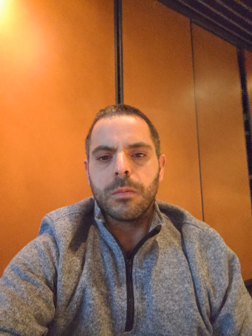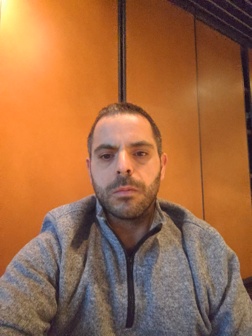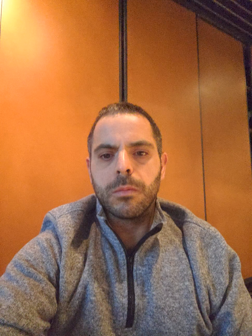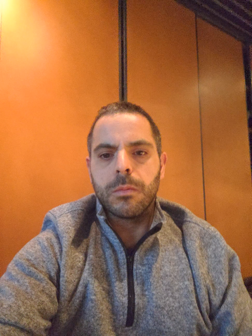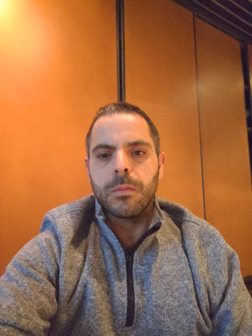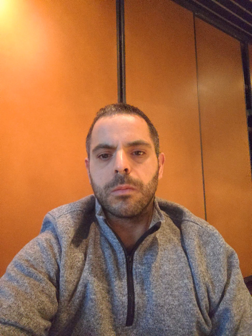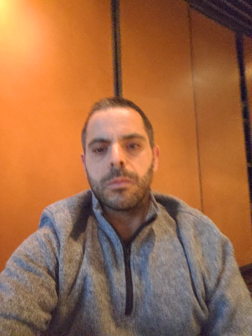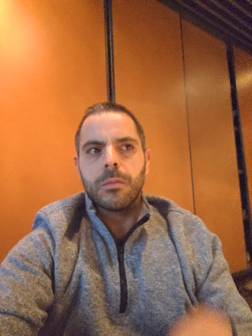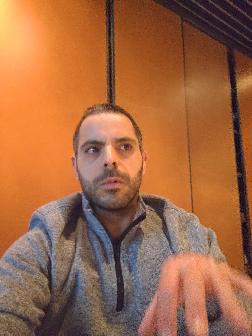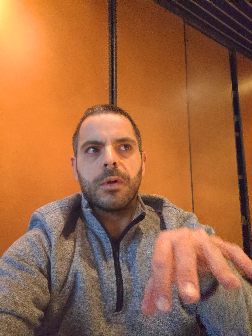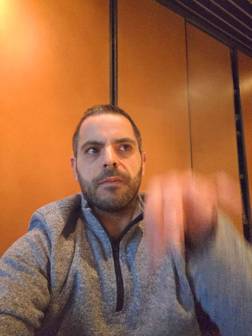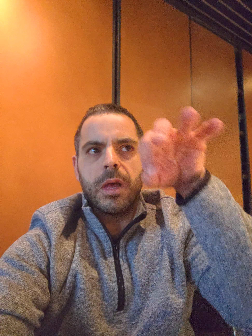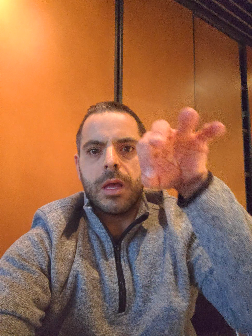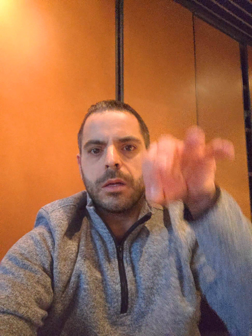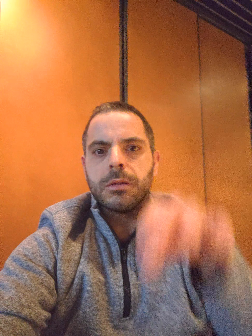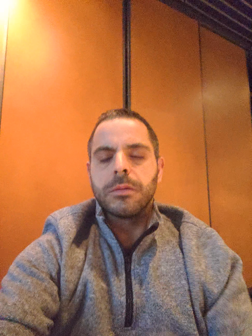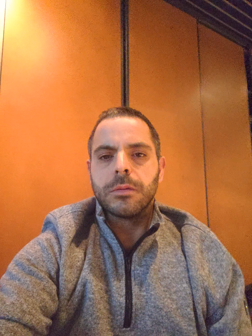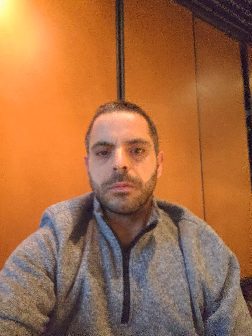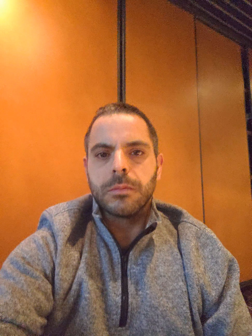find